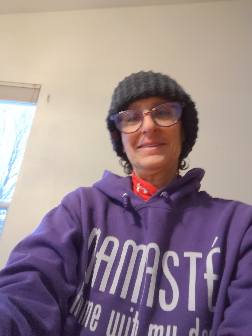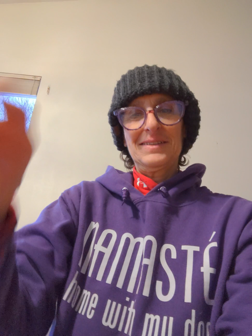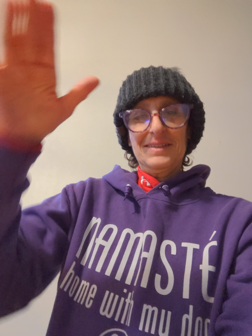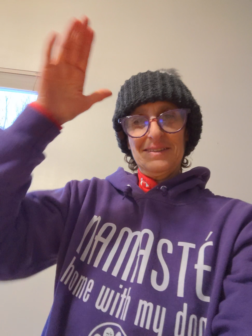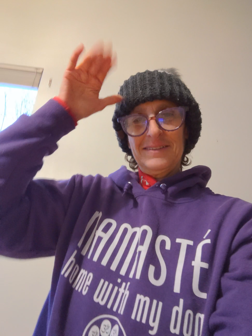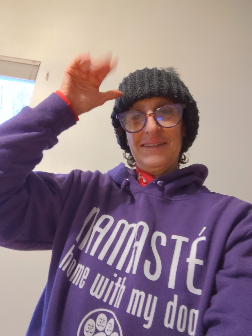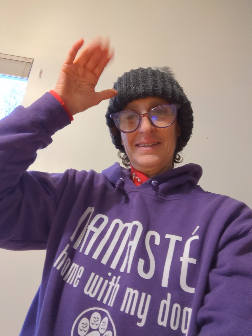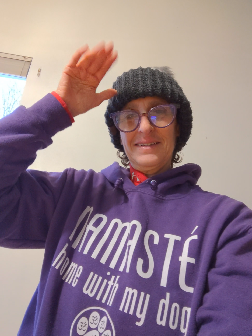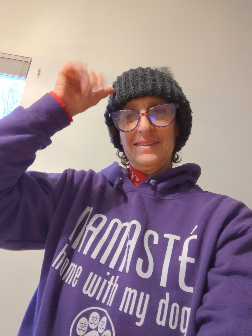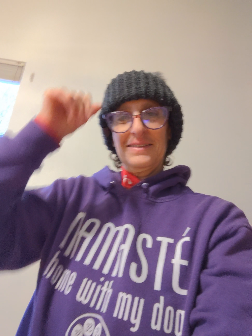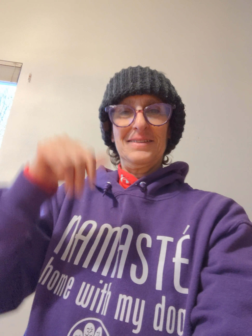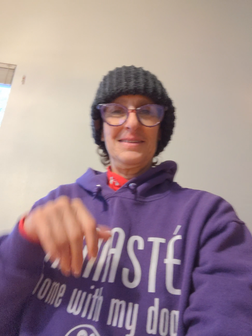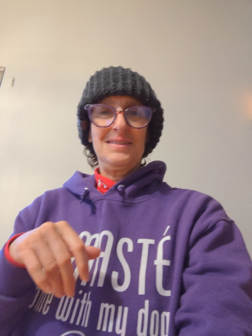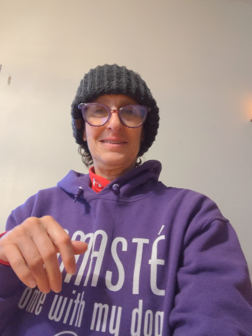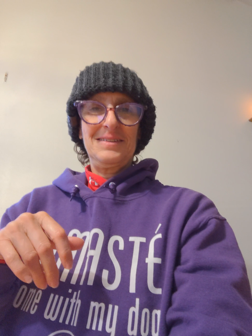donkey